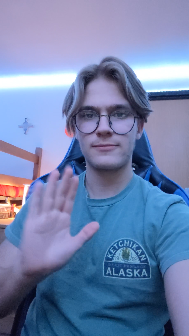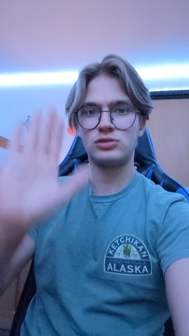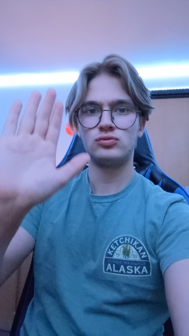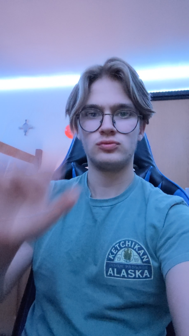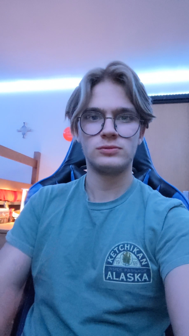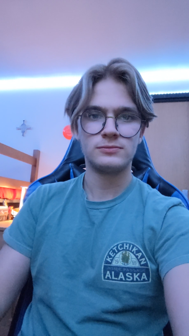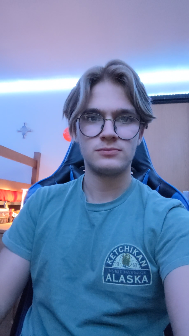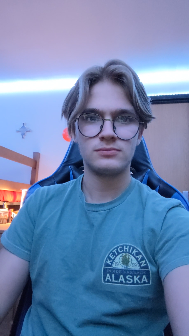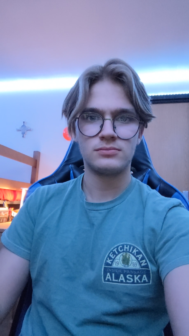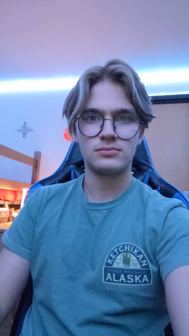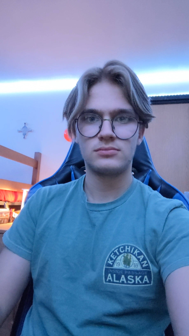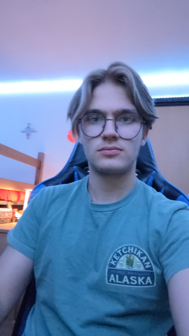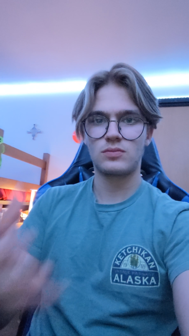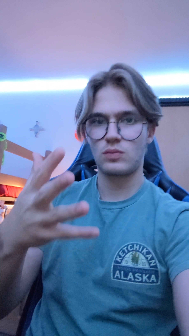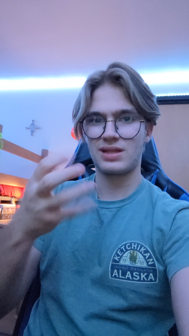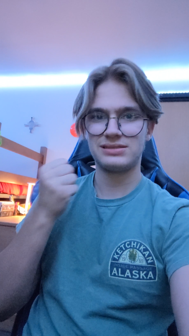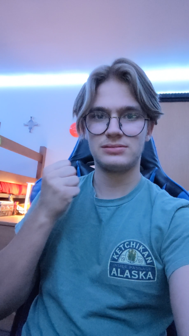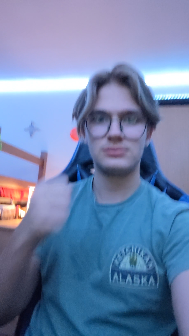get